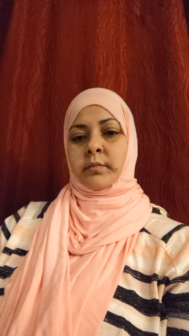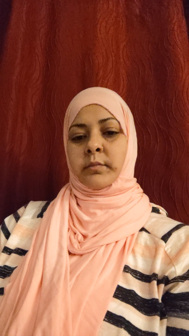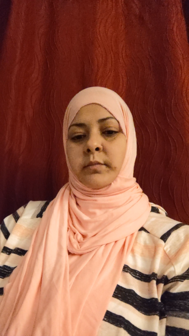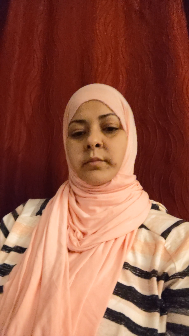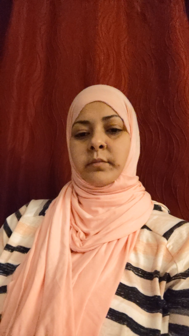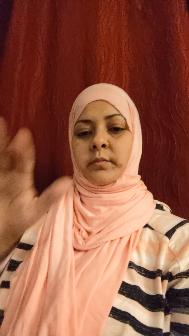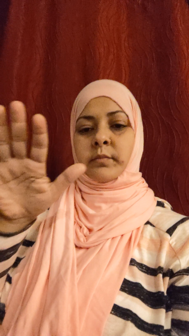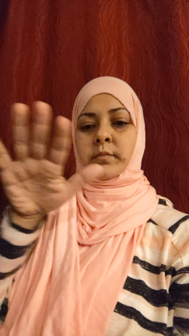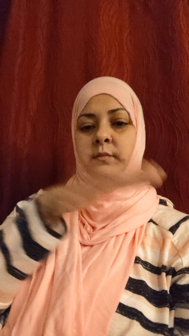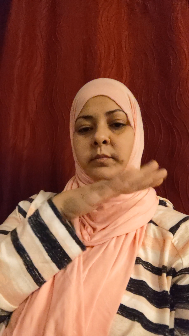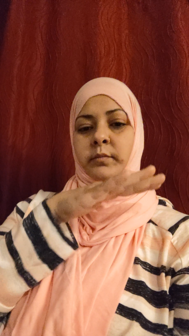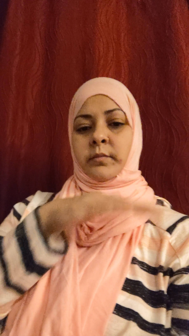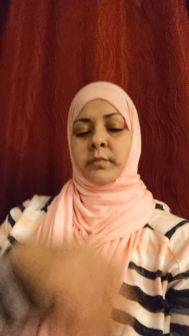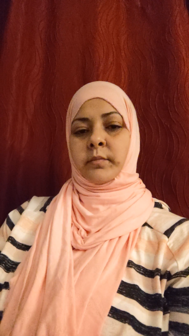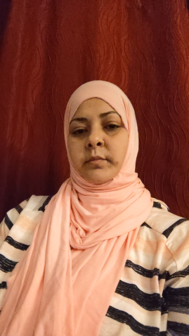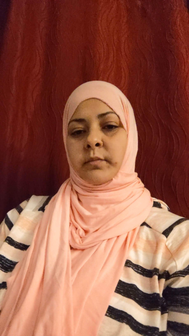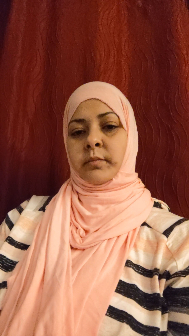full